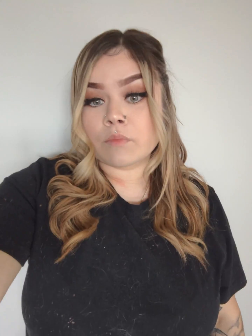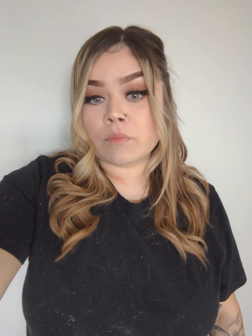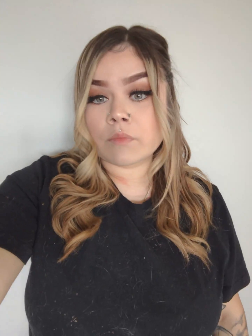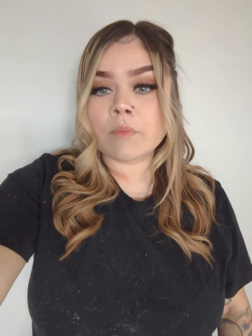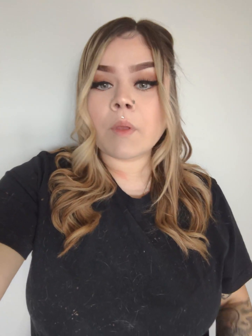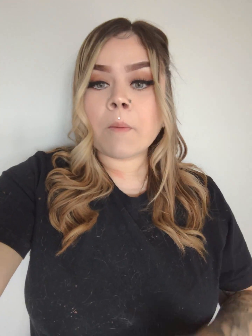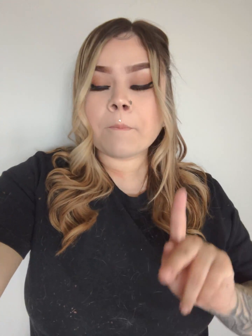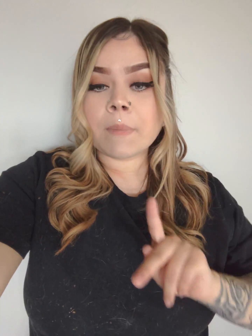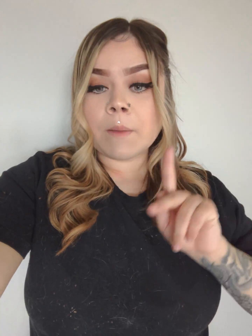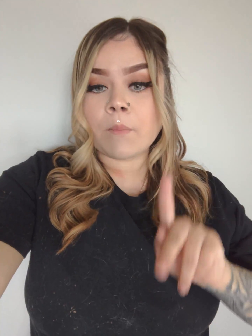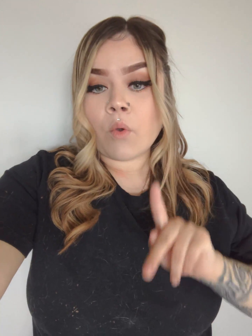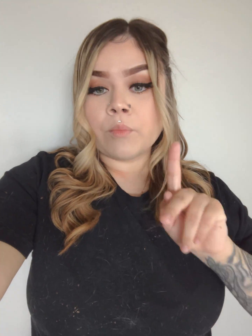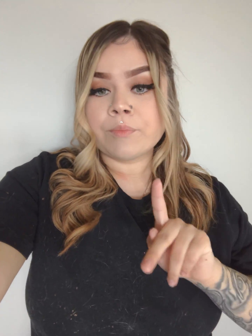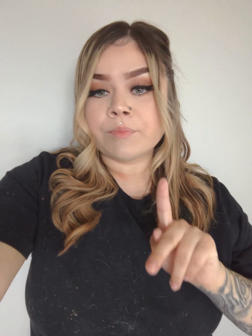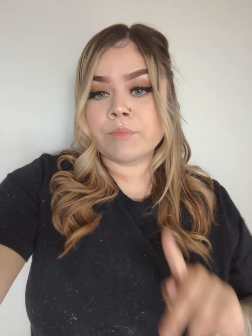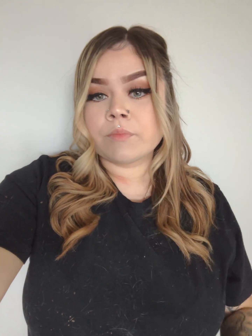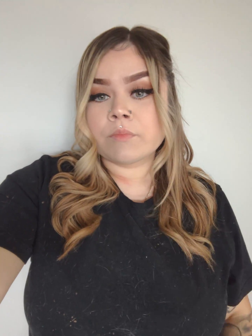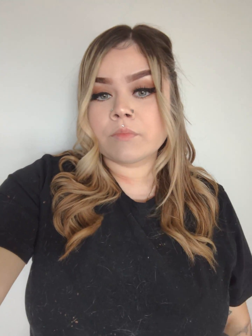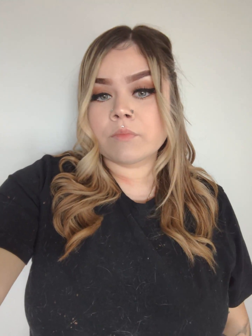people